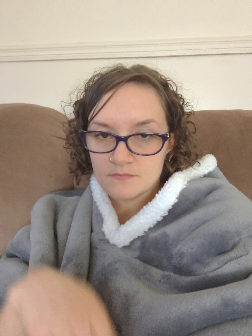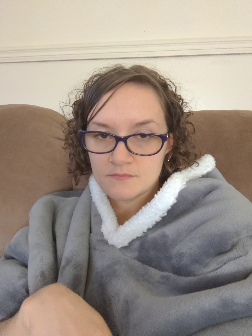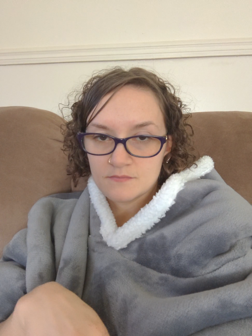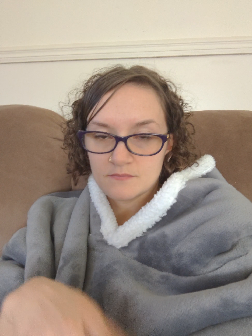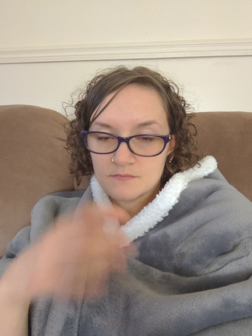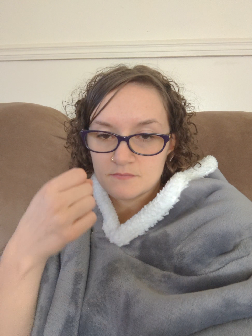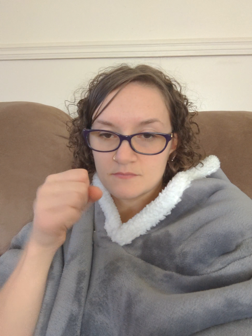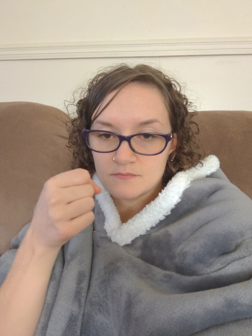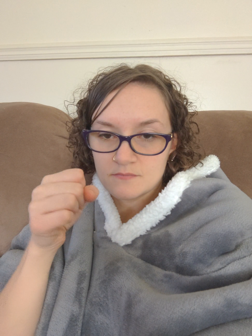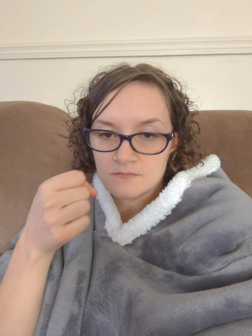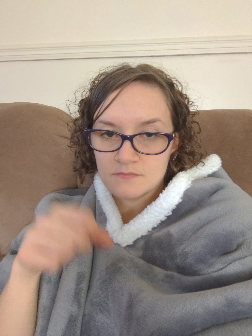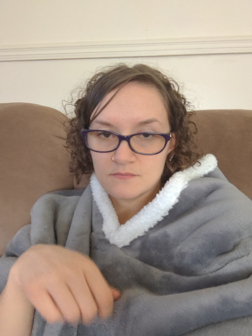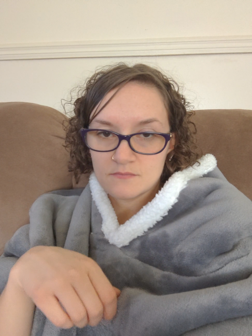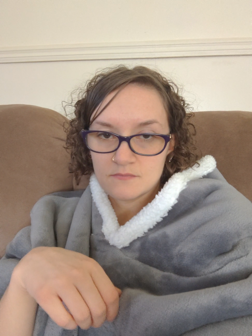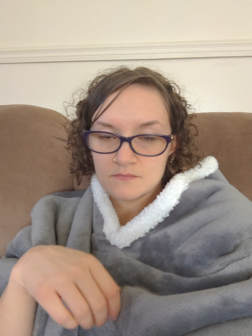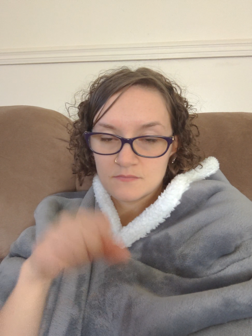make